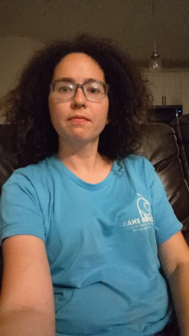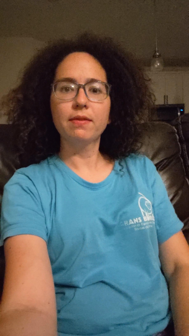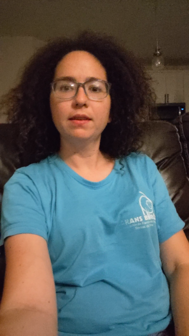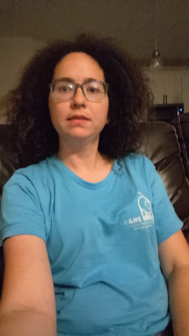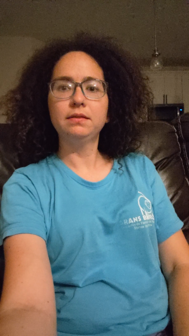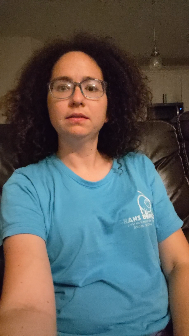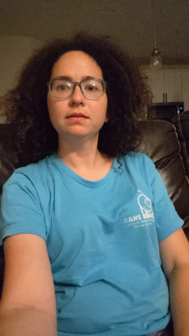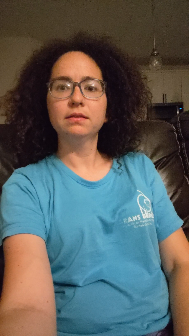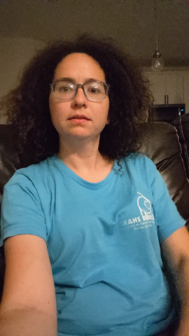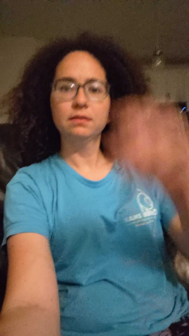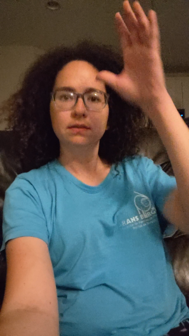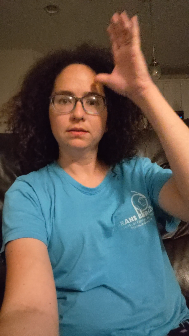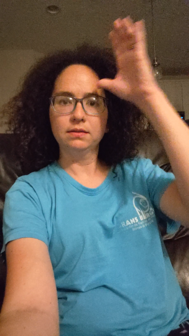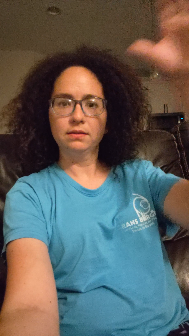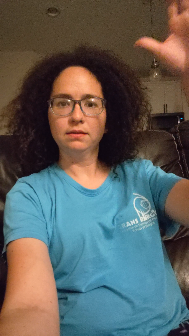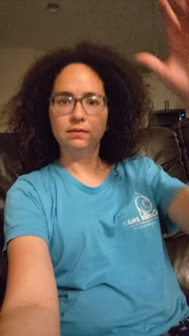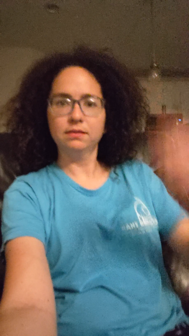moose